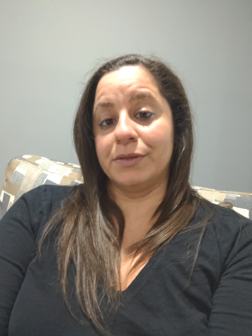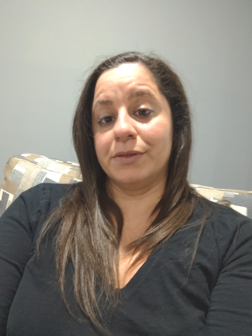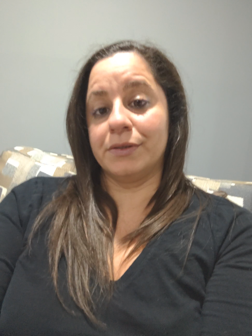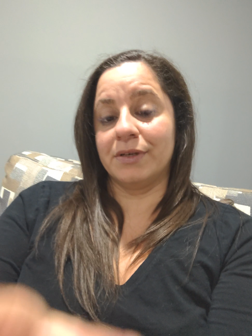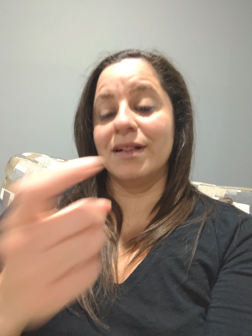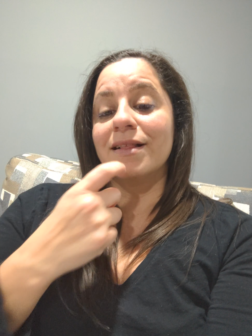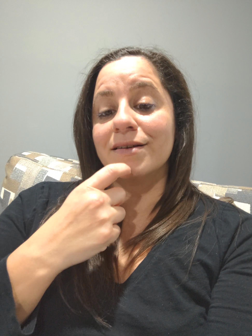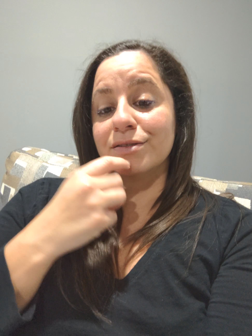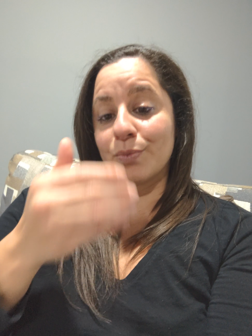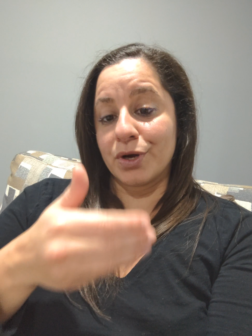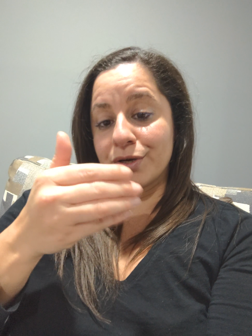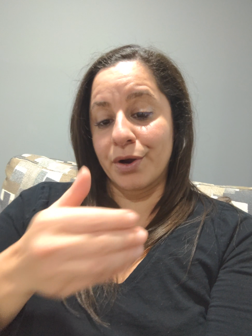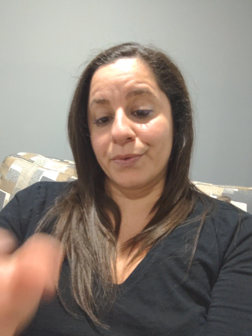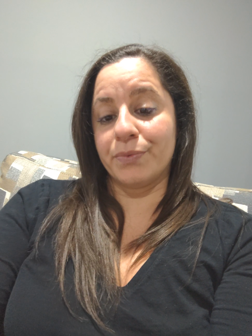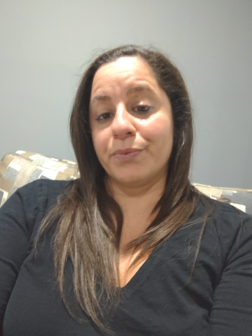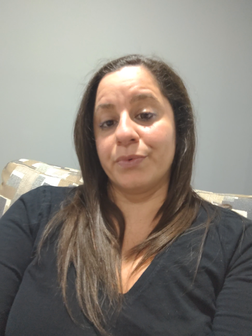window